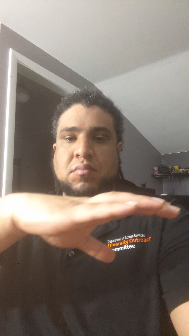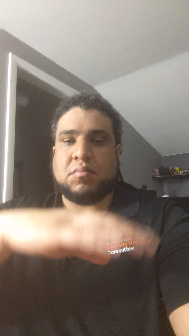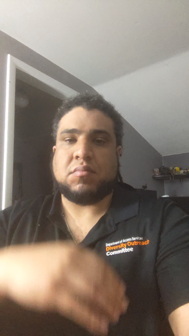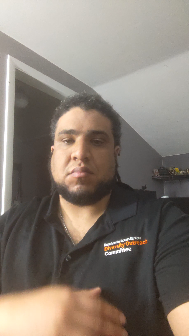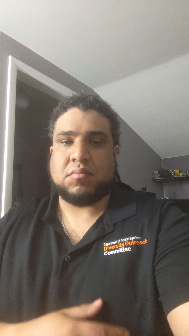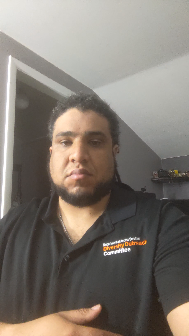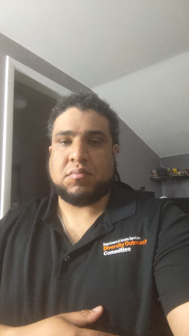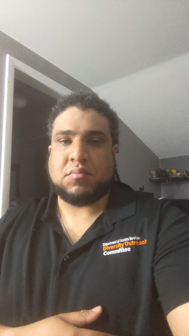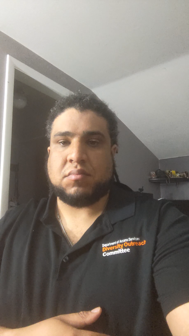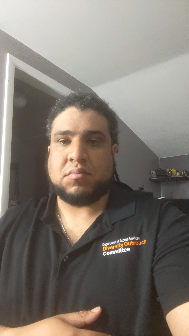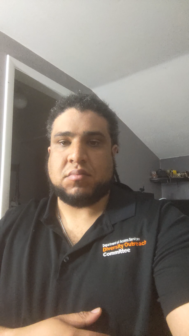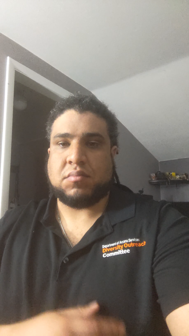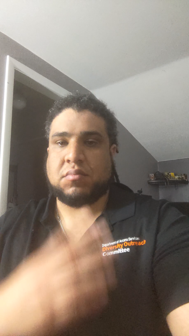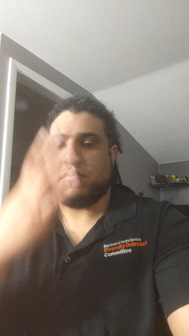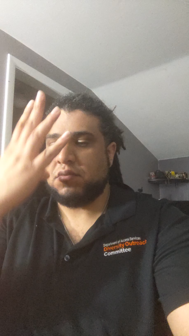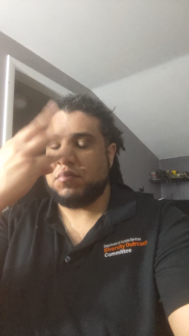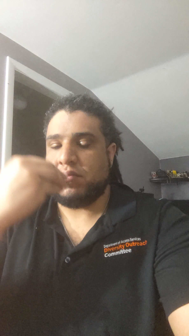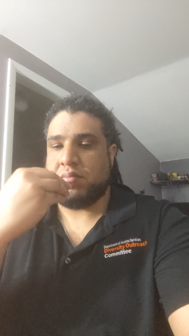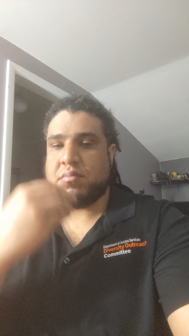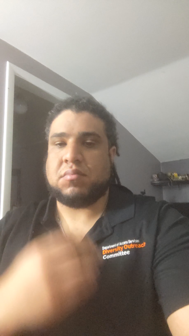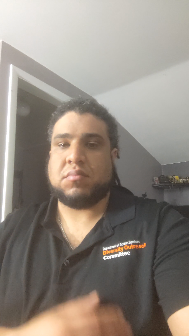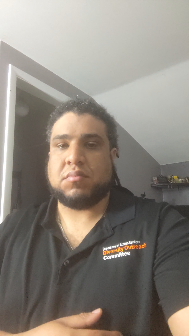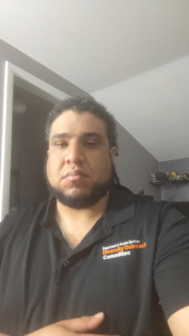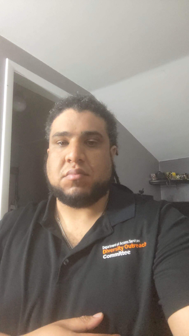asleep